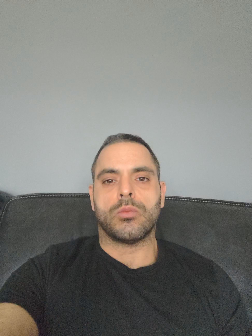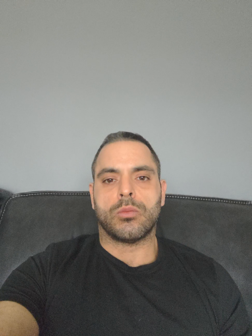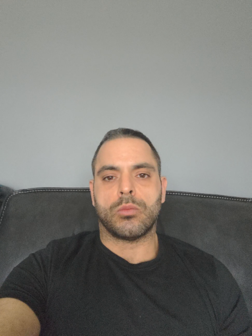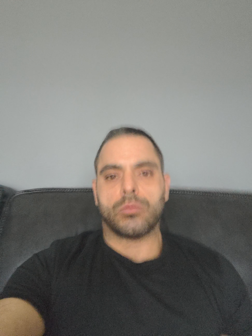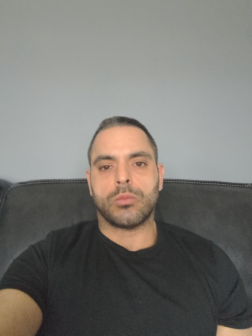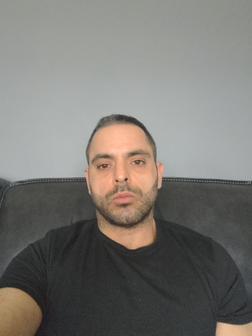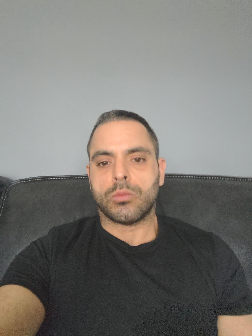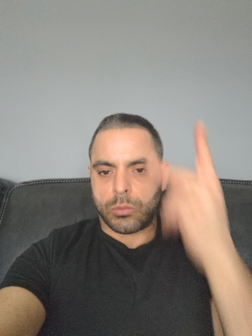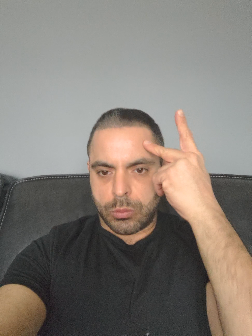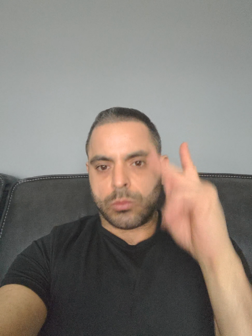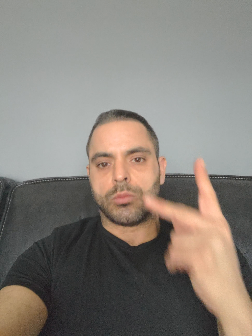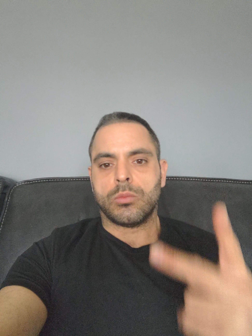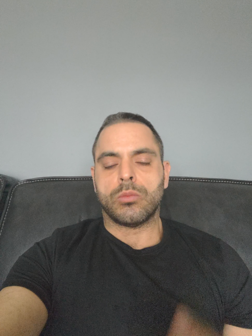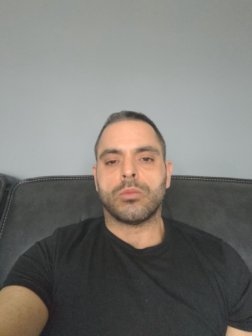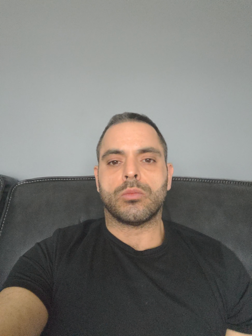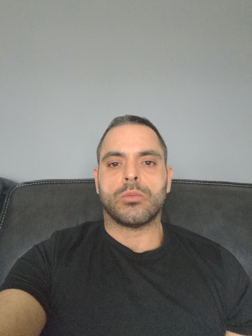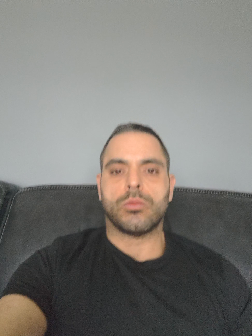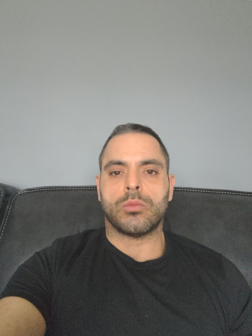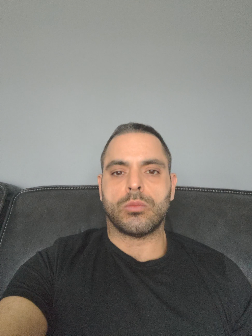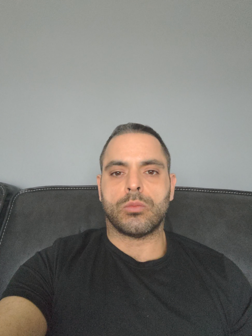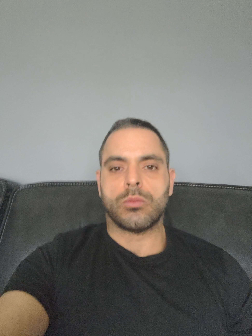penny